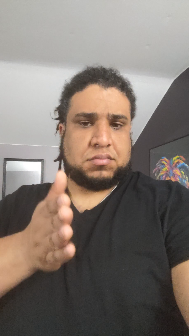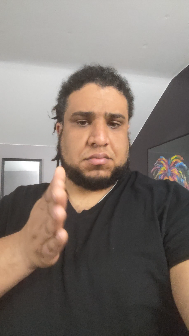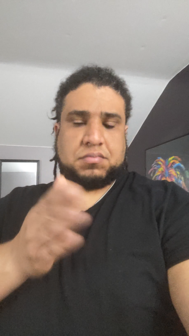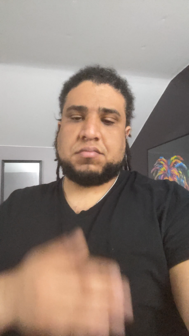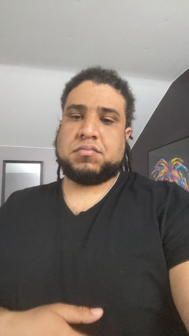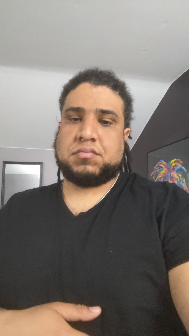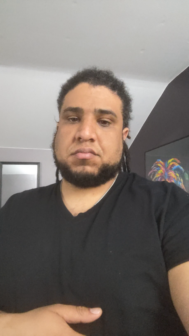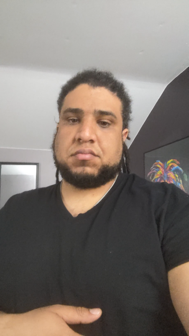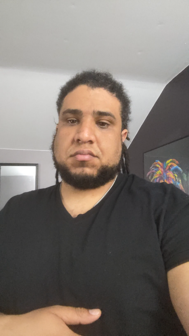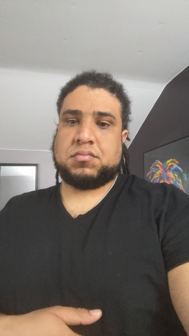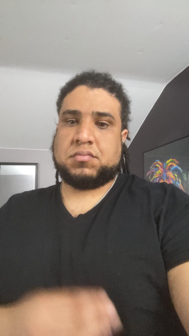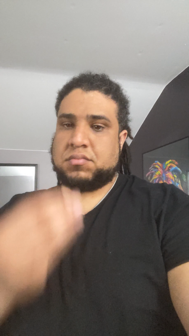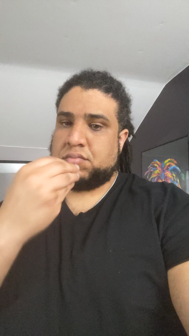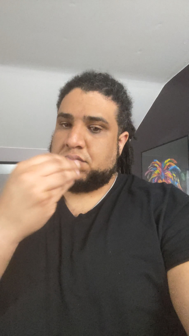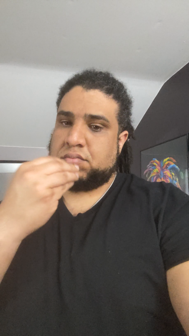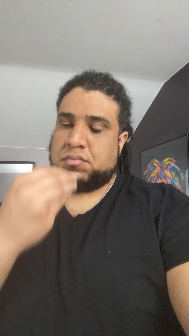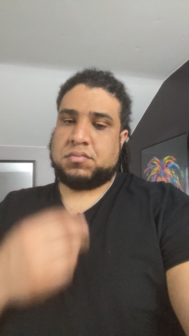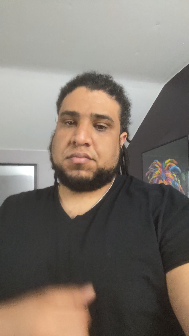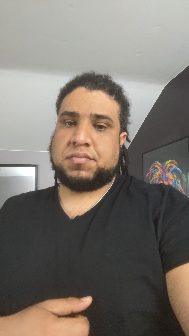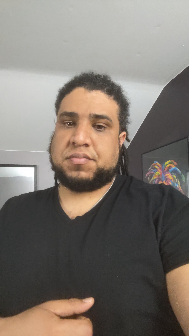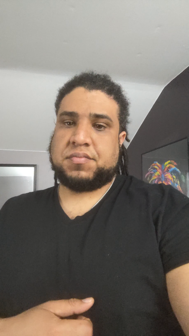eat